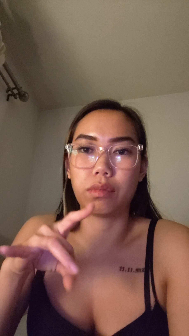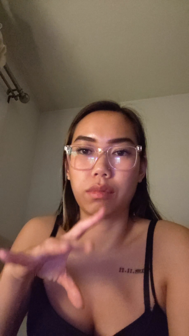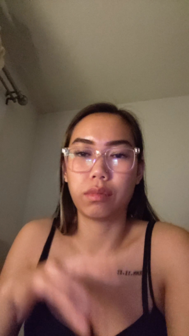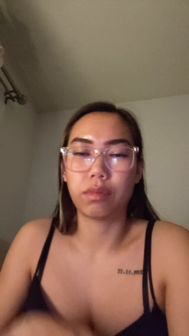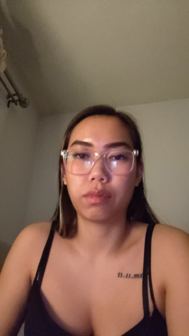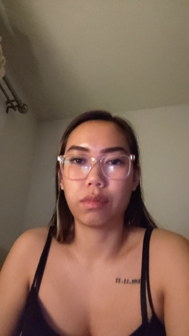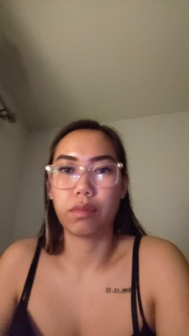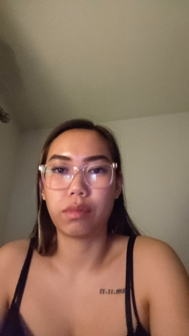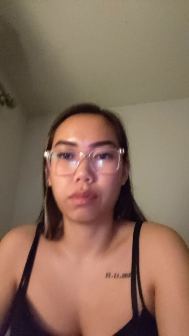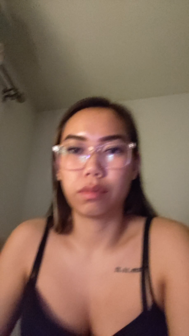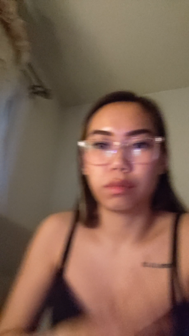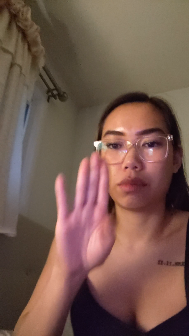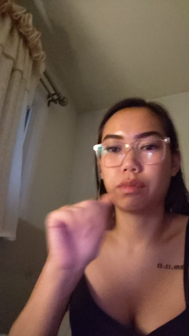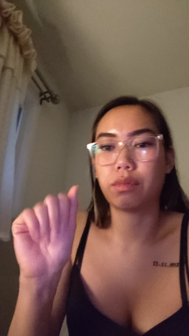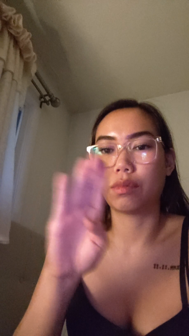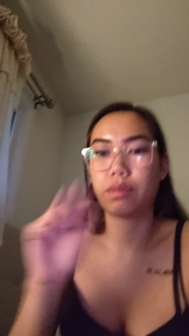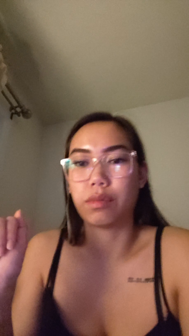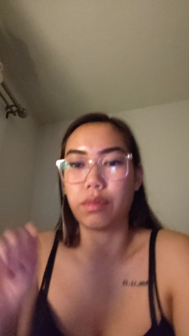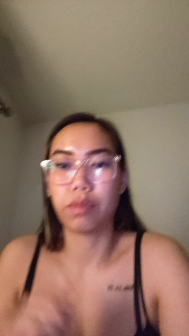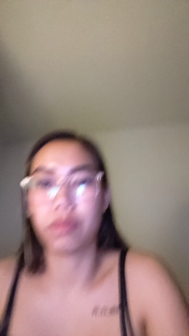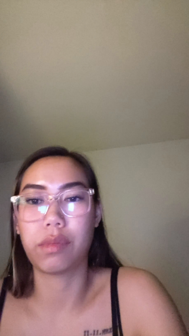baa baa